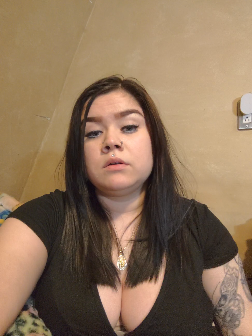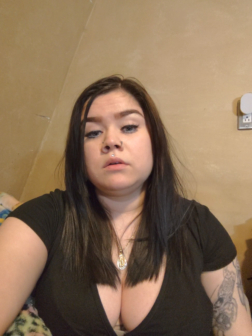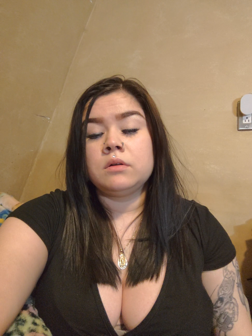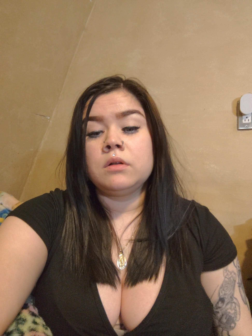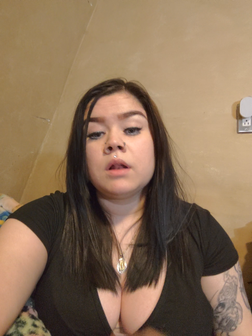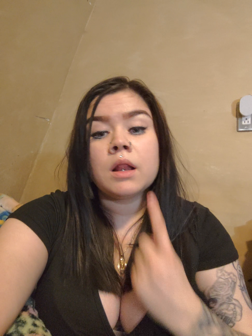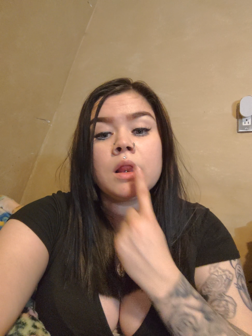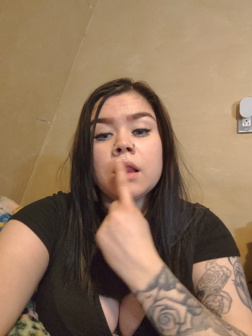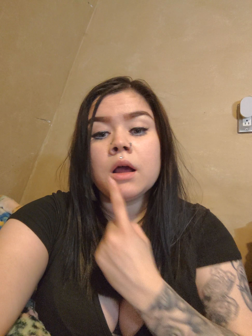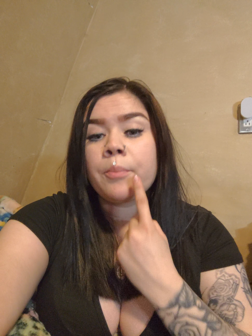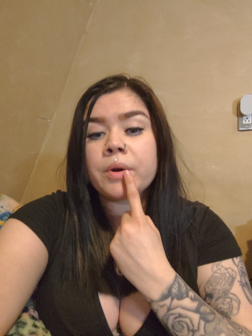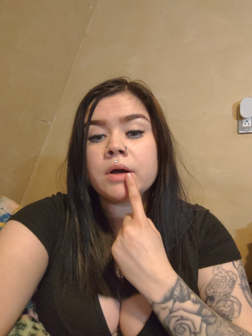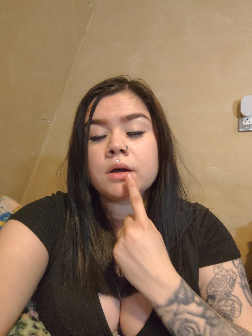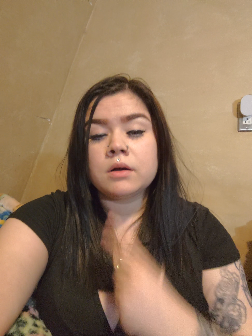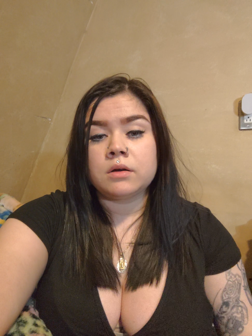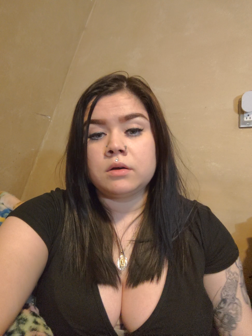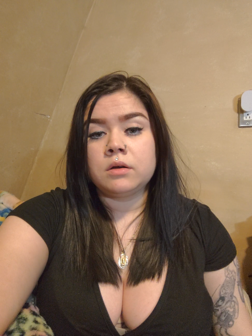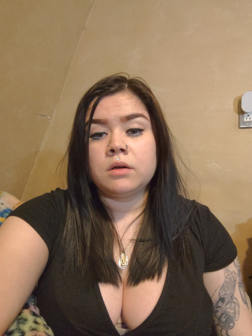lips